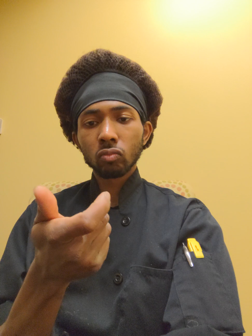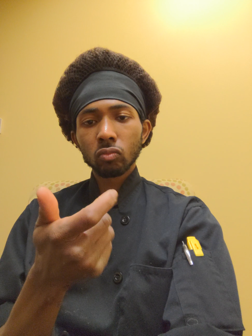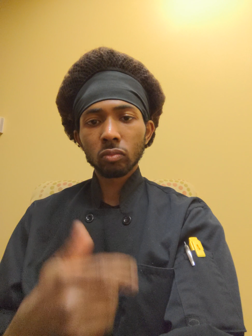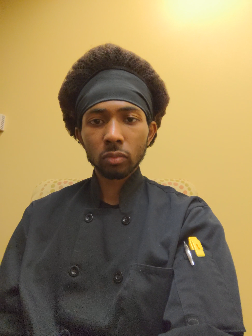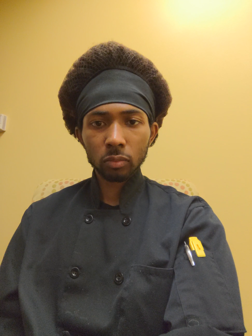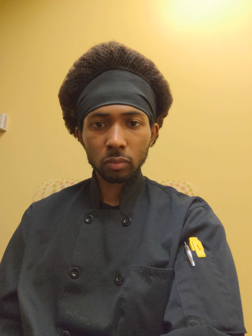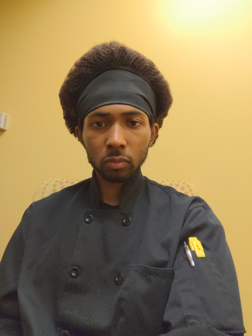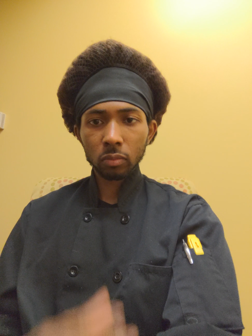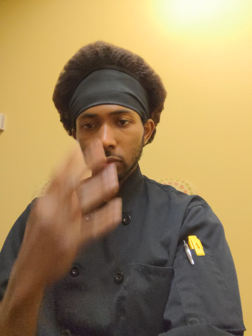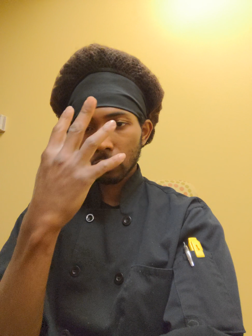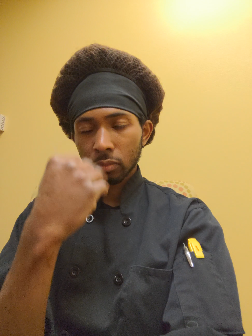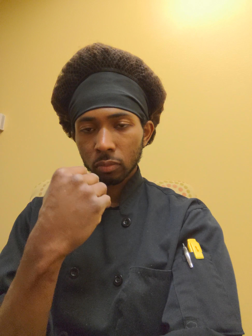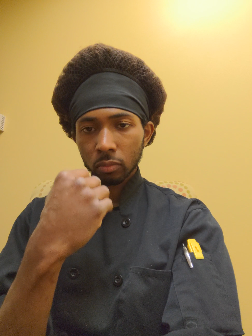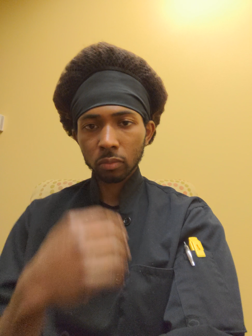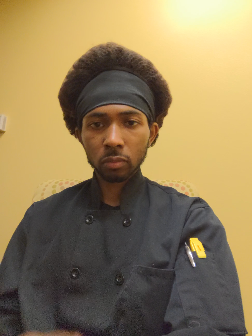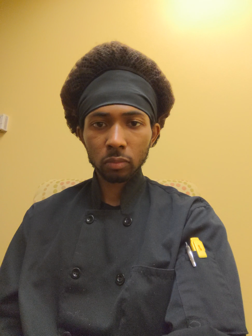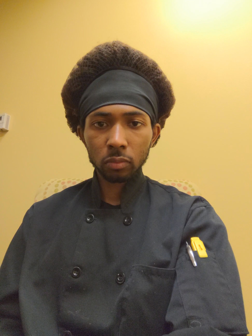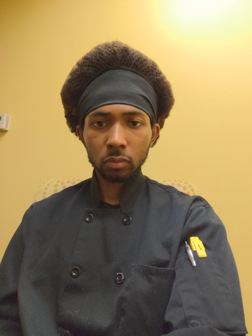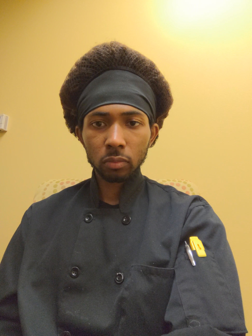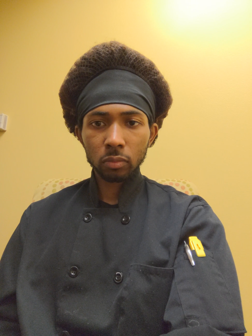asleep